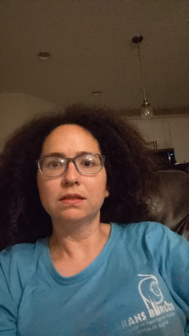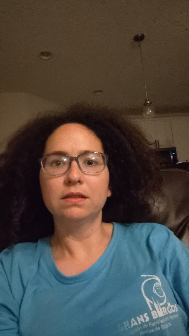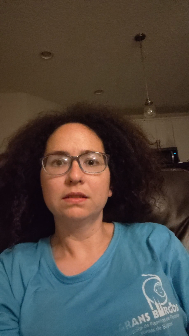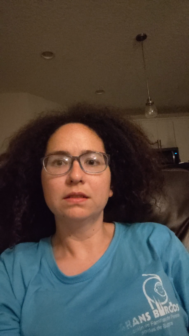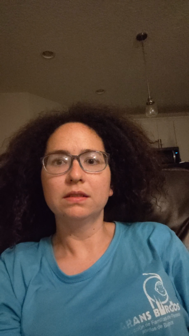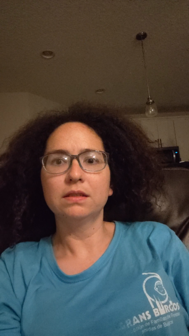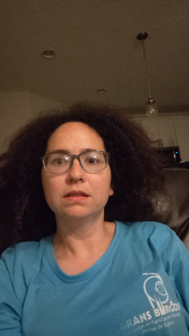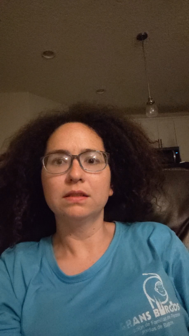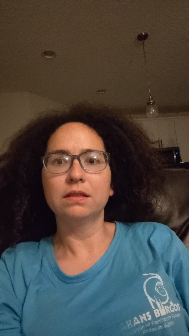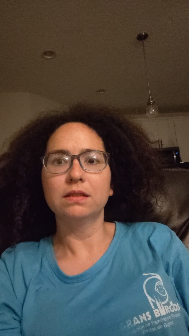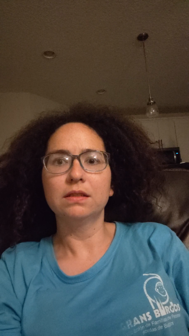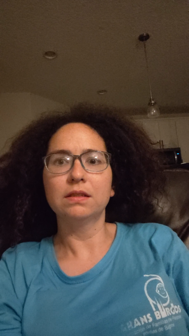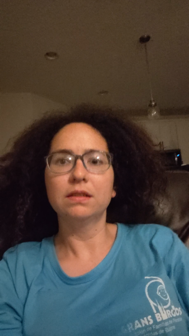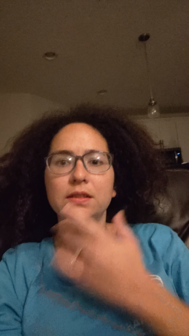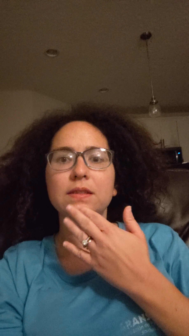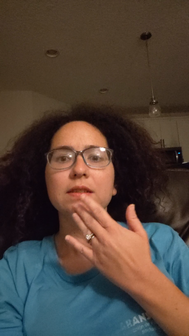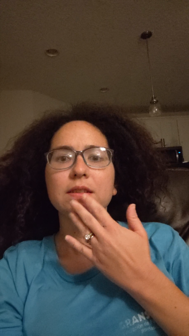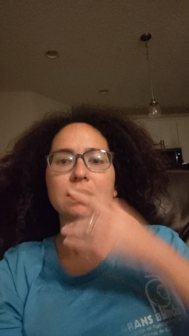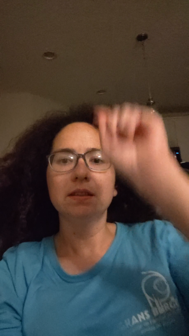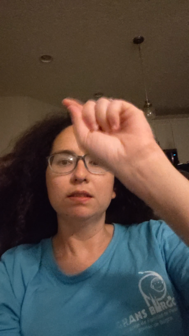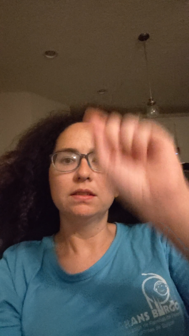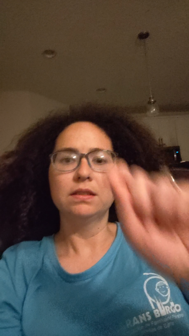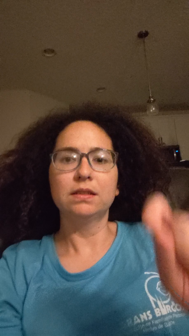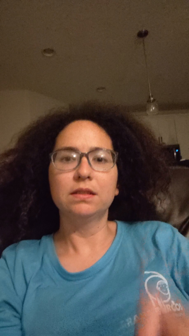crayon